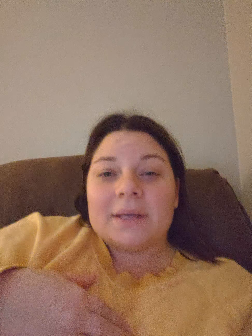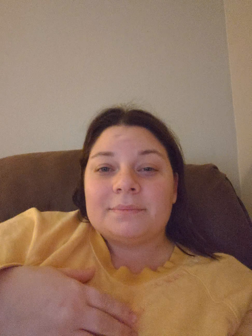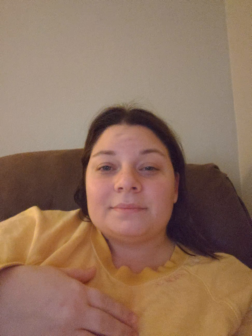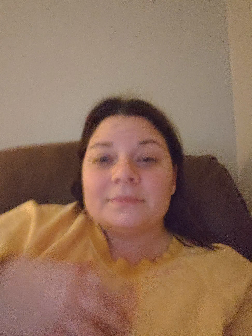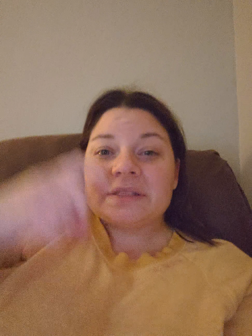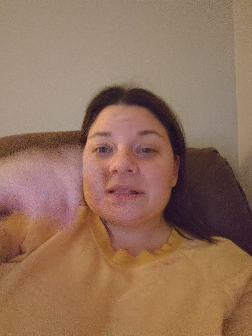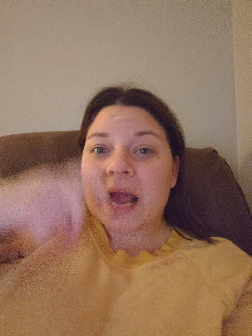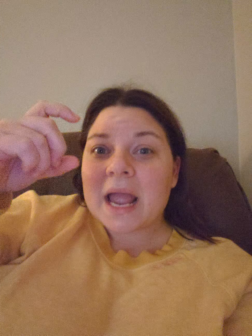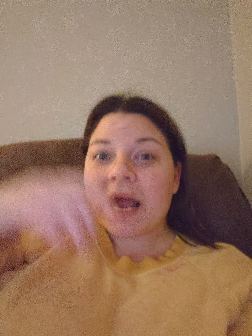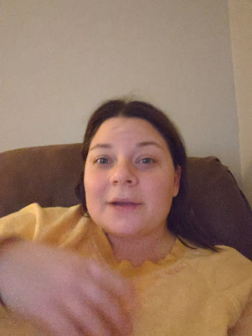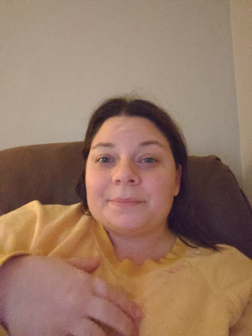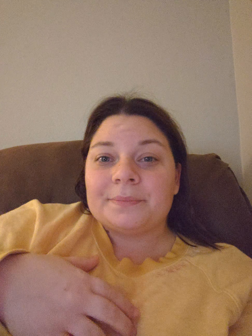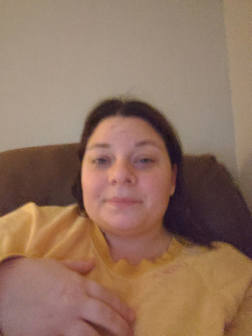time